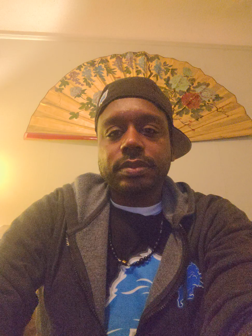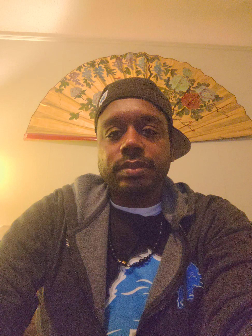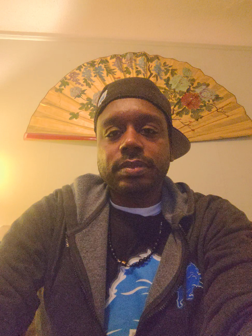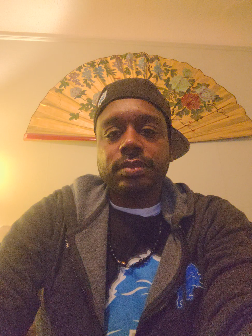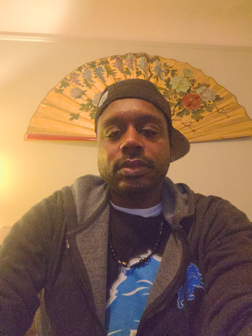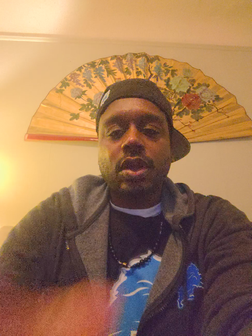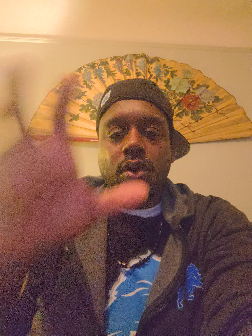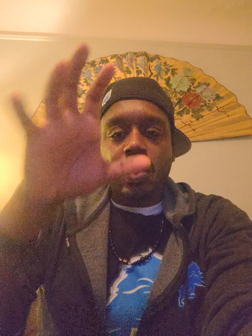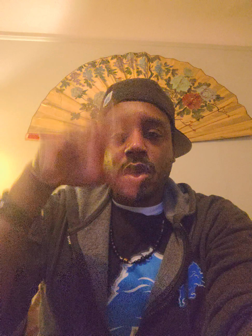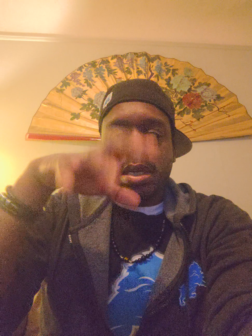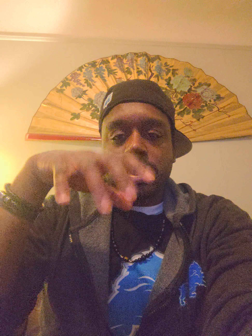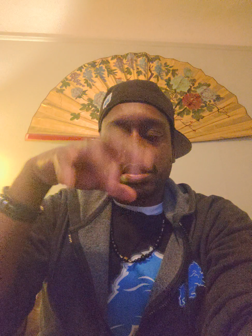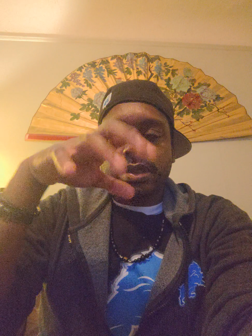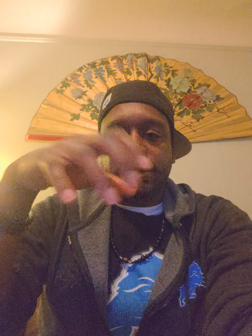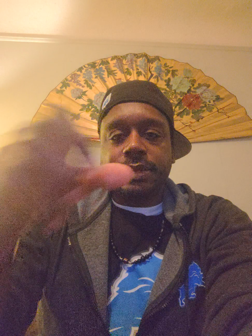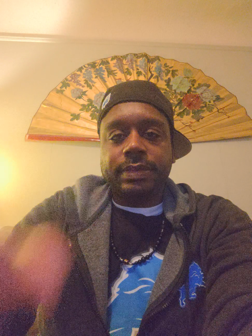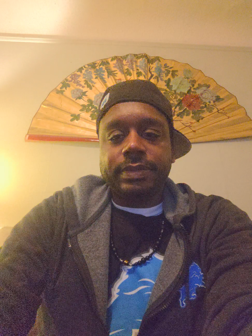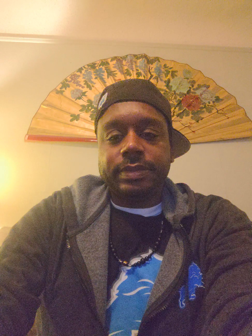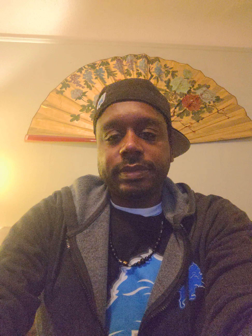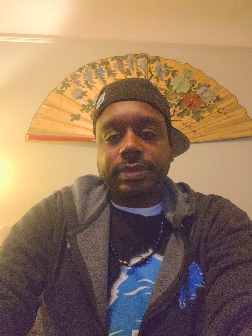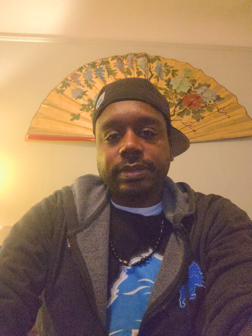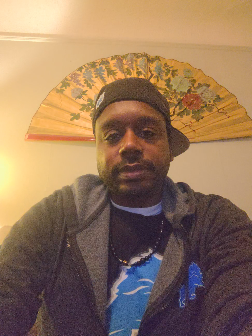rain